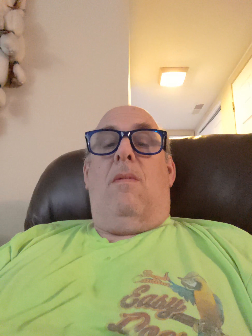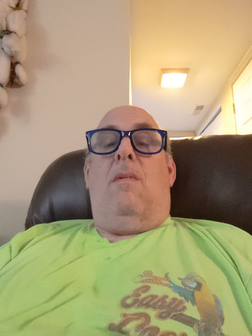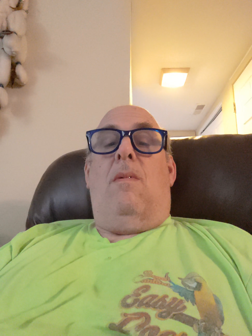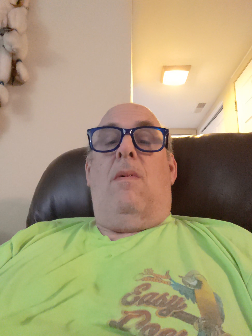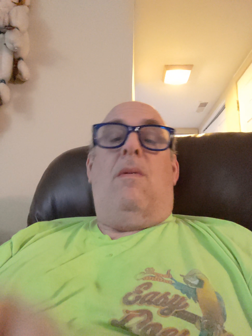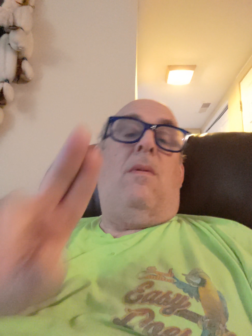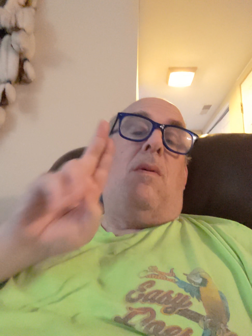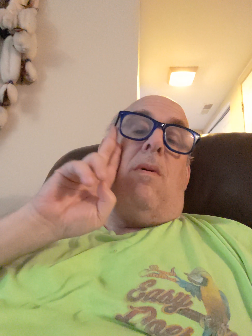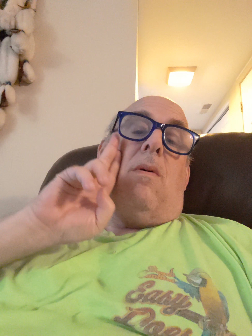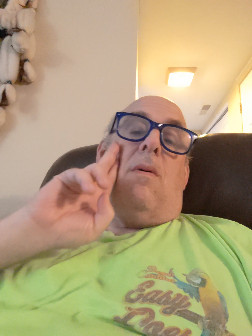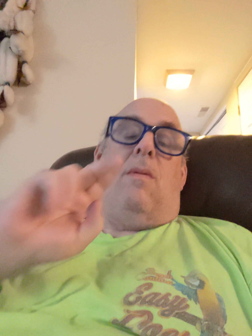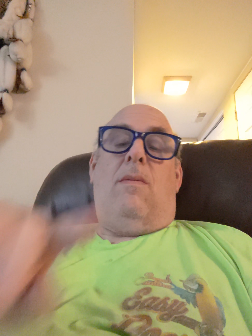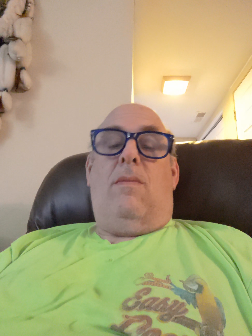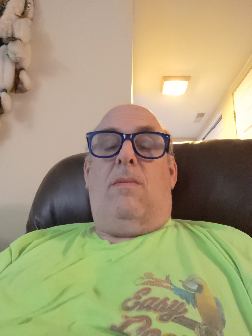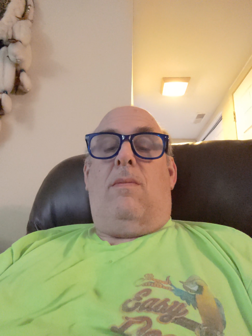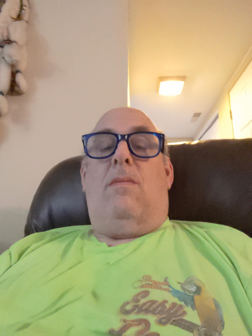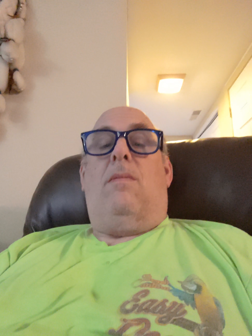uncle